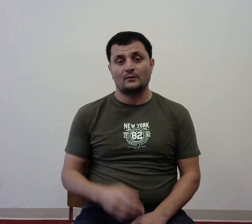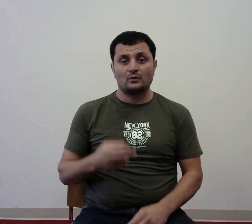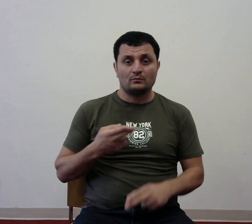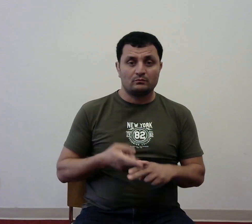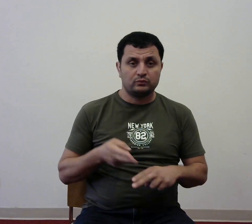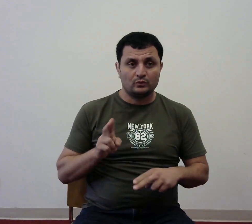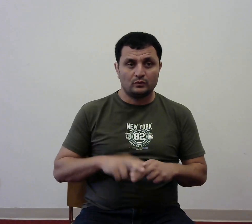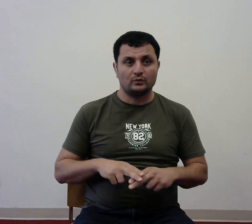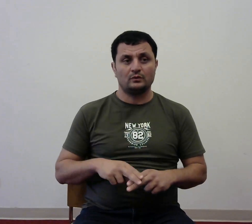bu